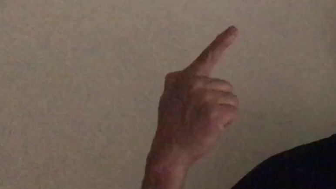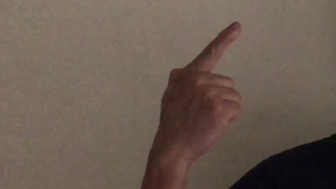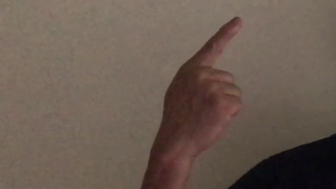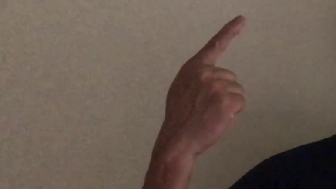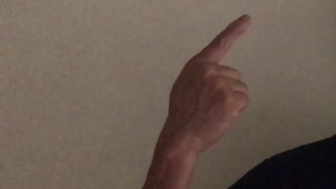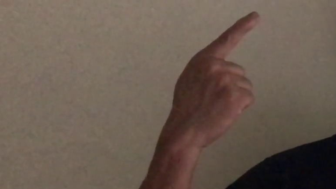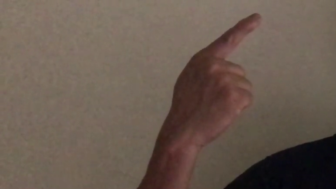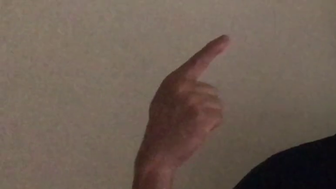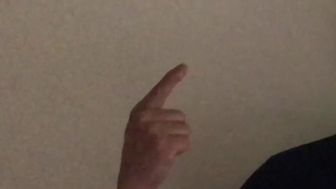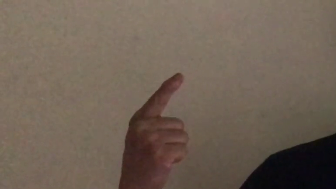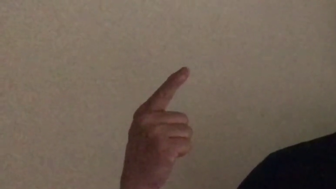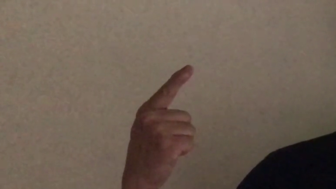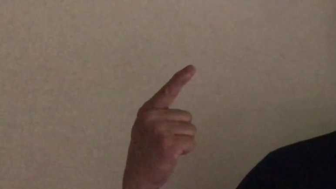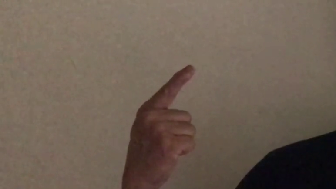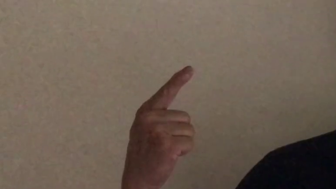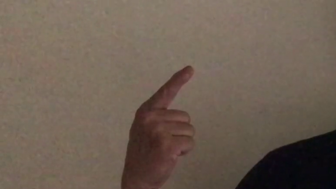ए